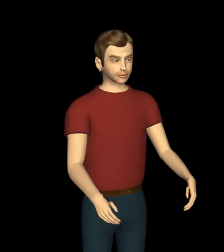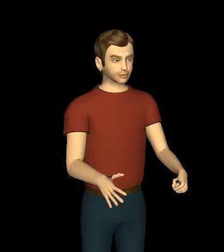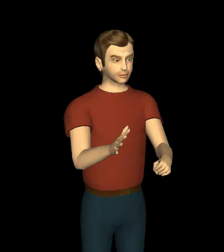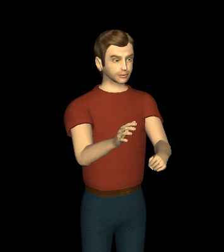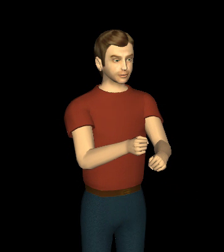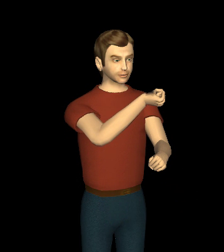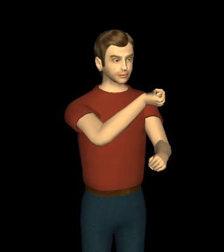يربح